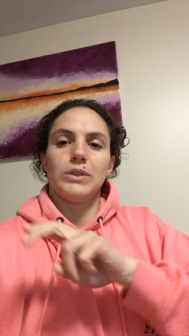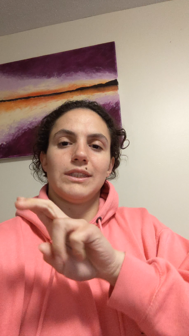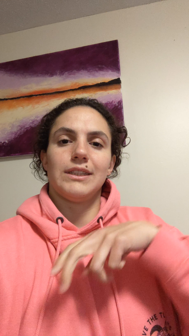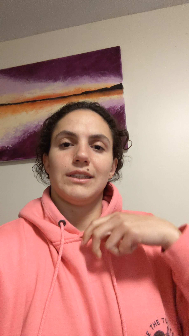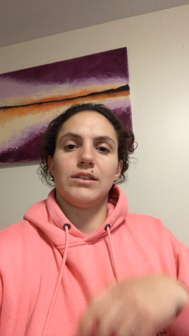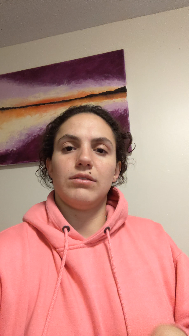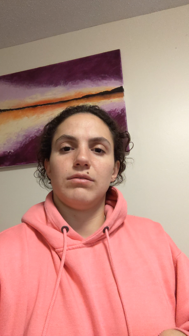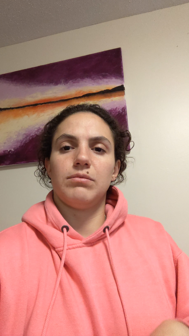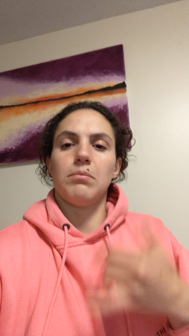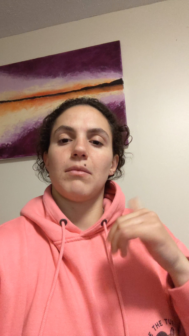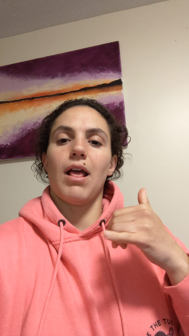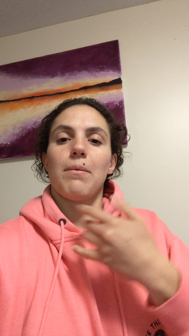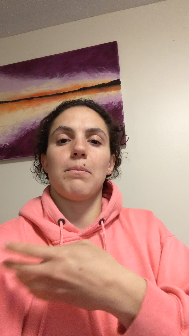playpen